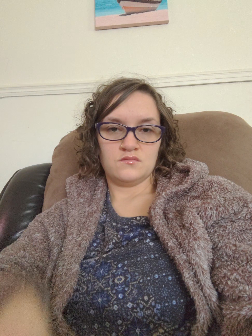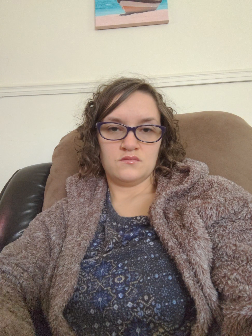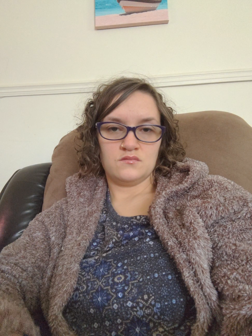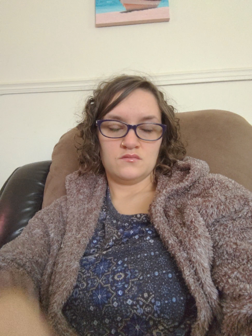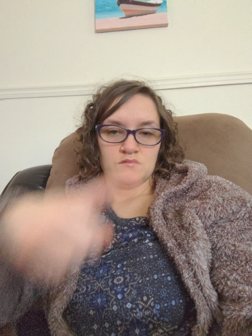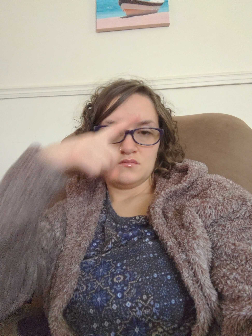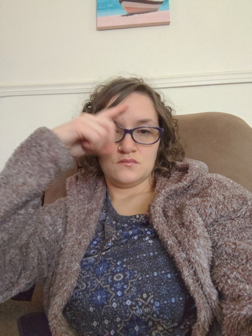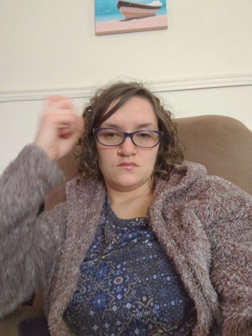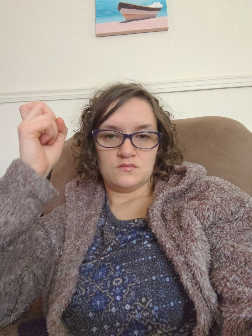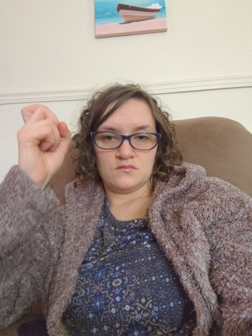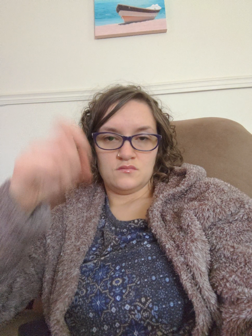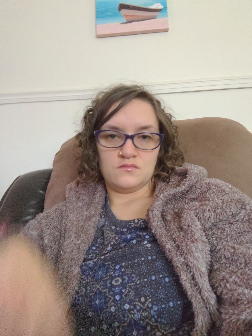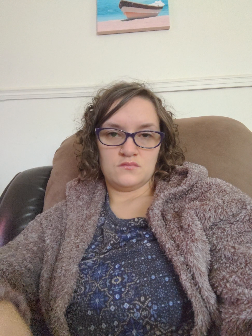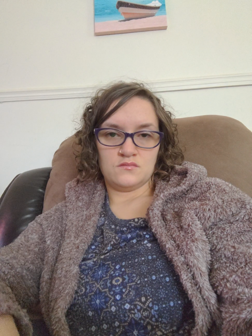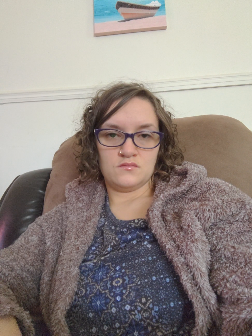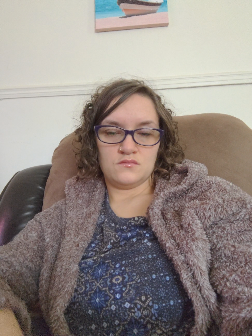because